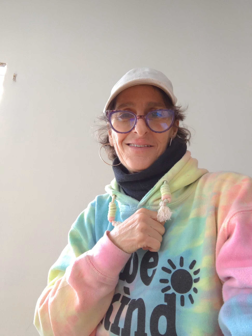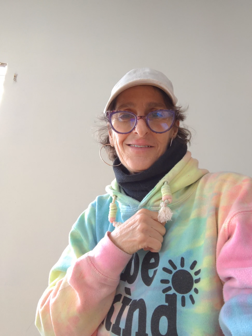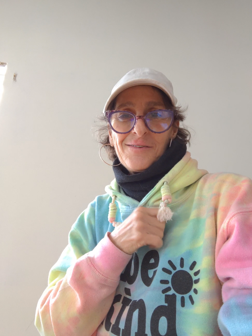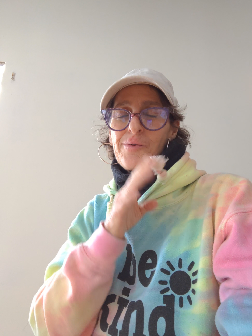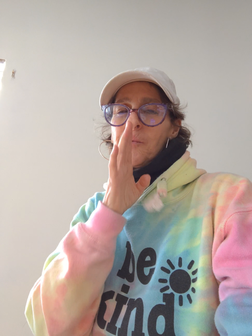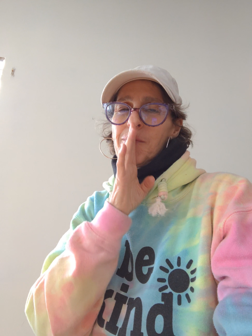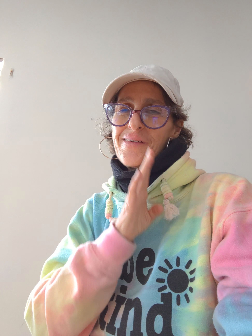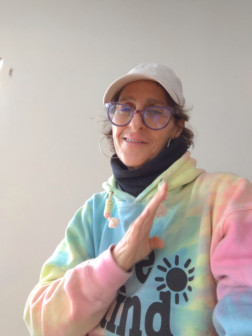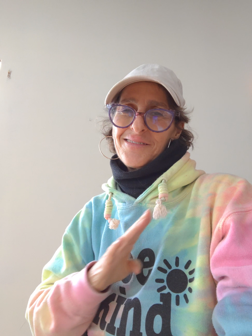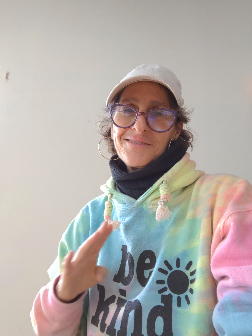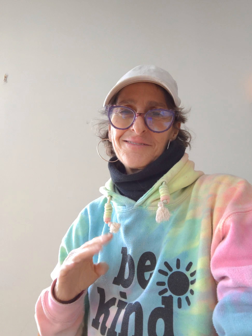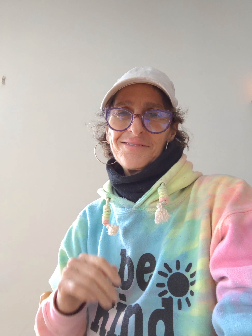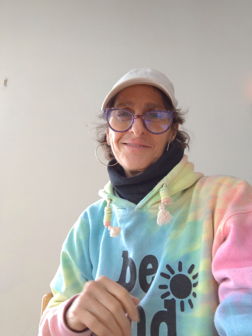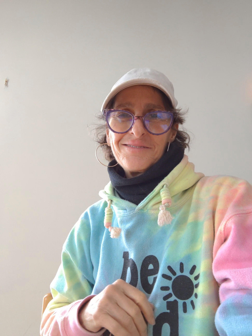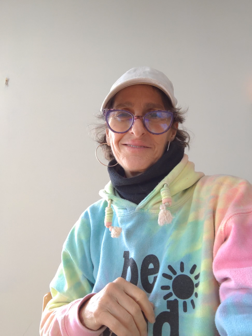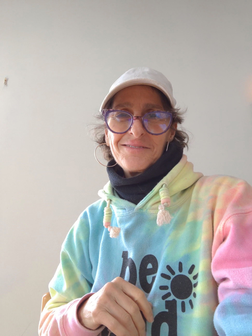quiet